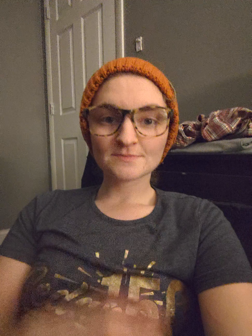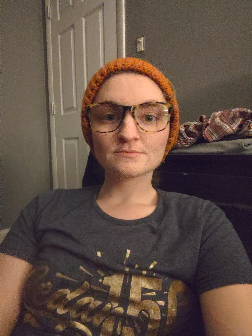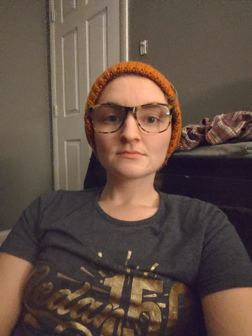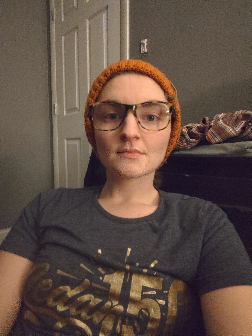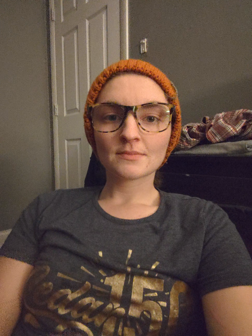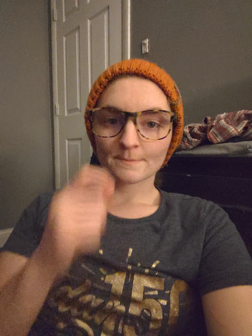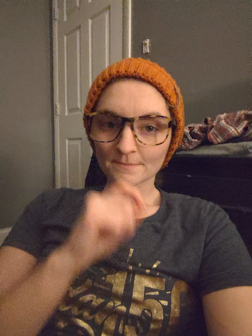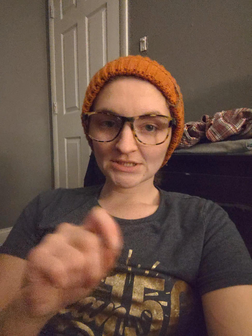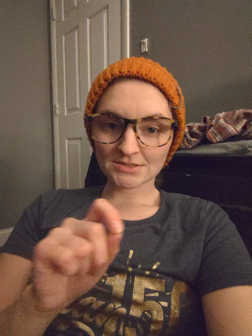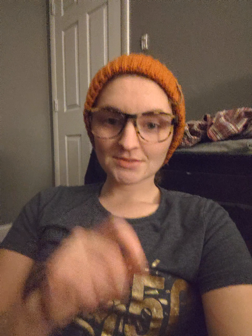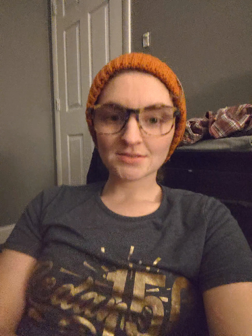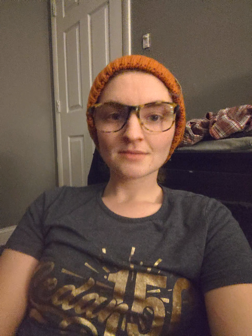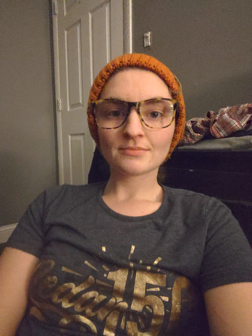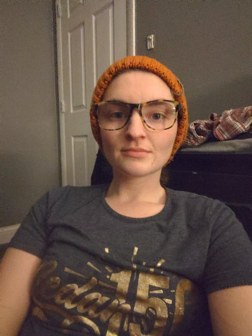pen